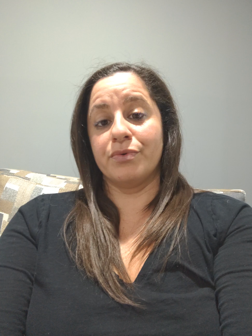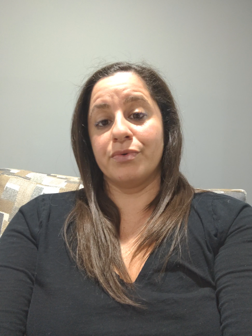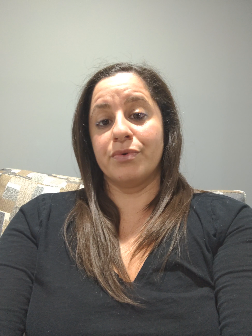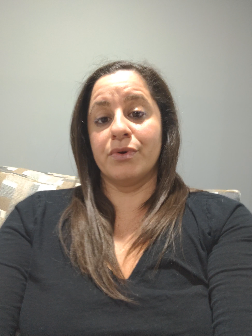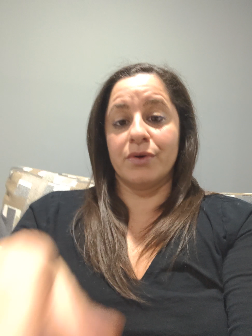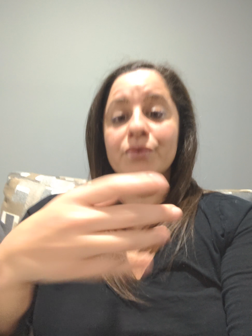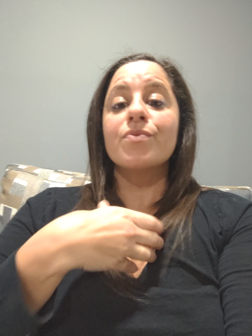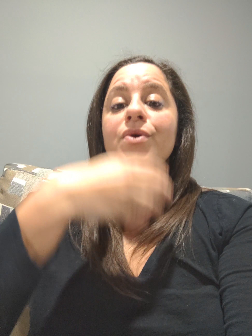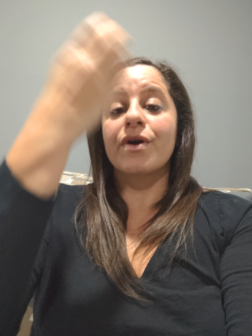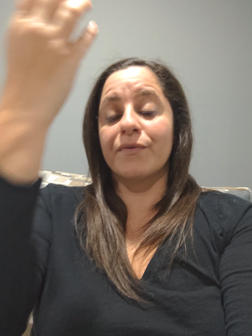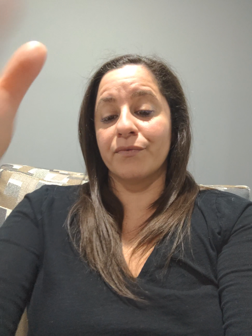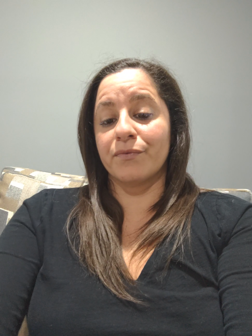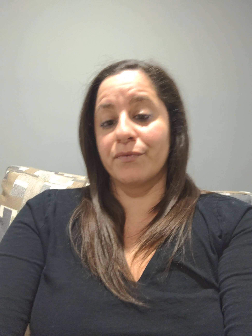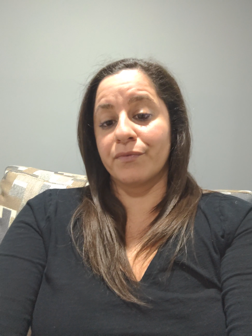giraffe